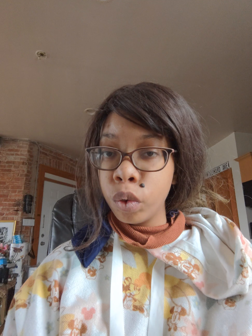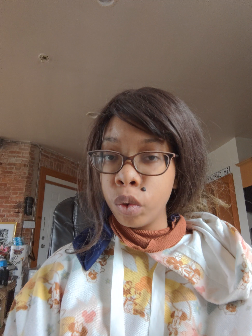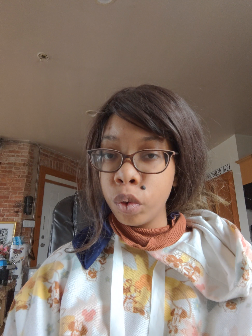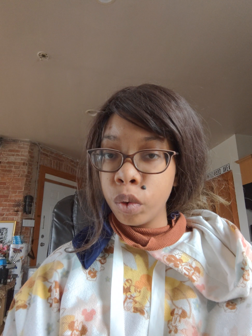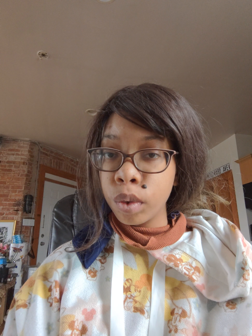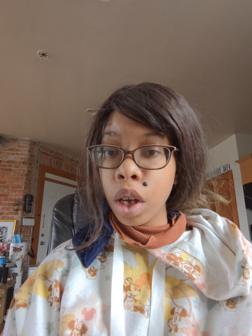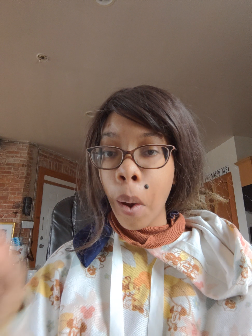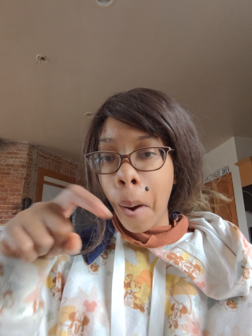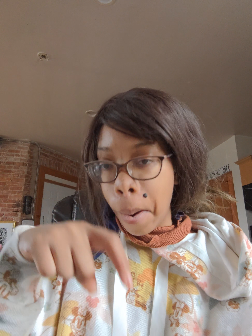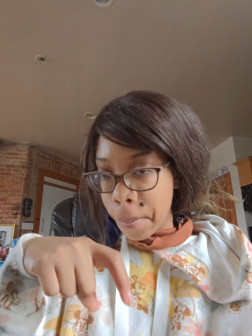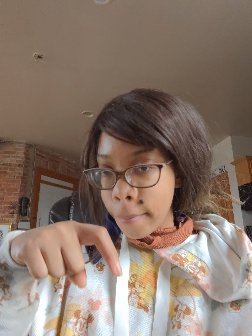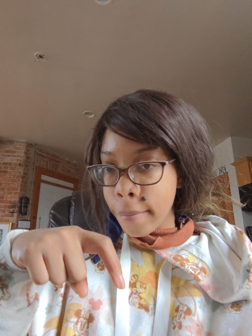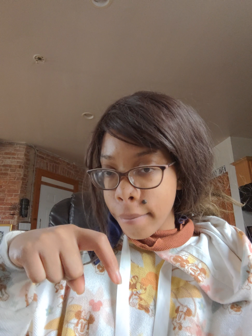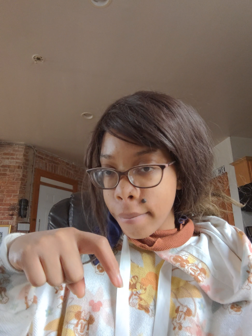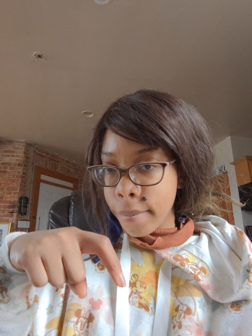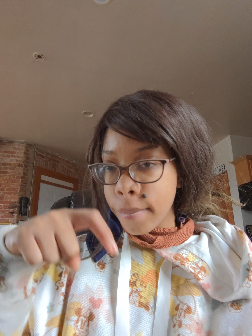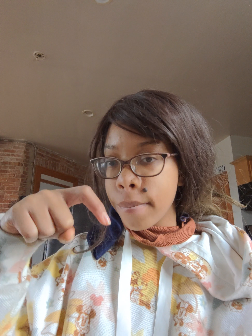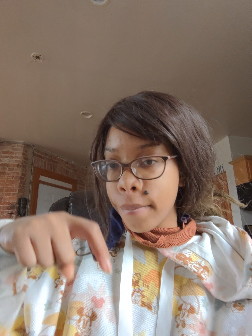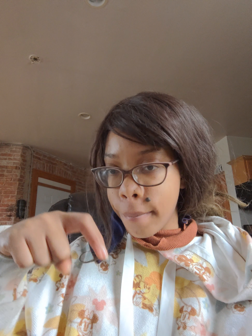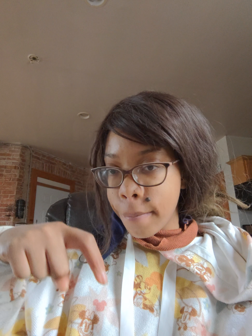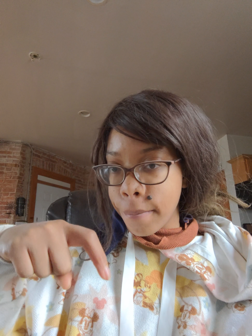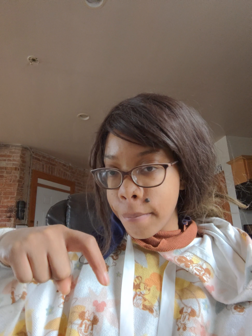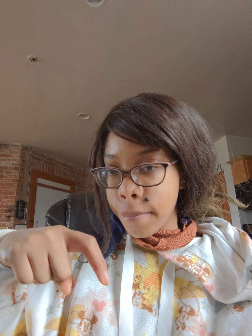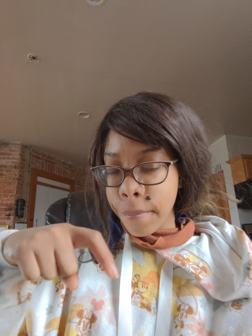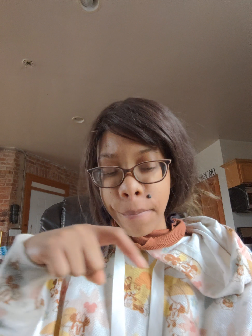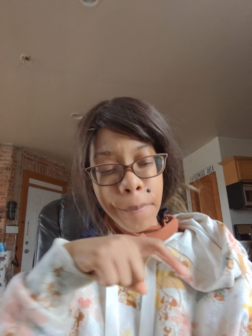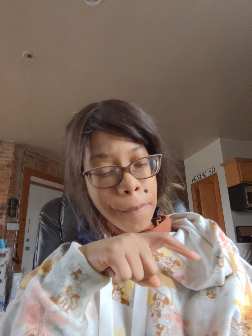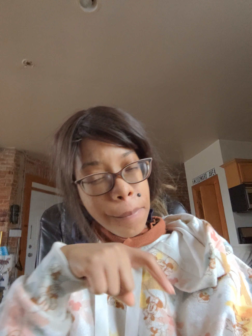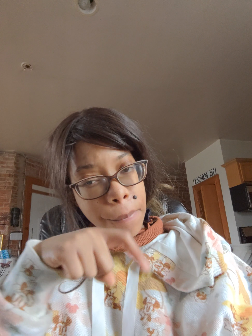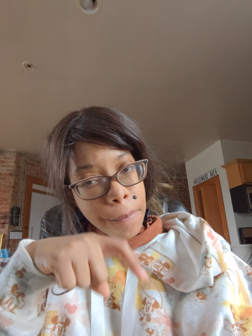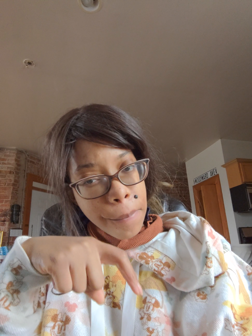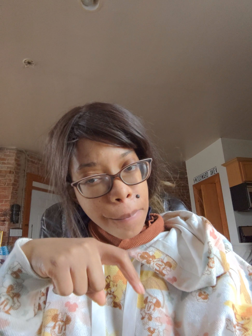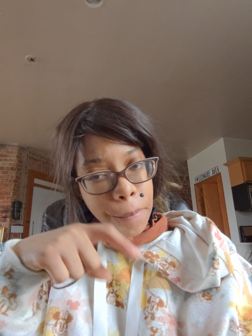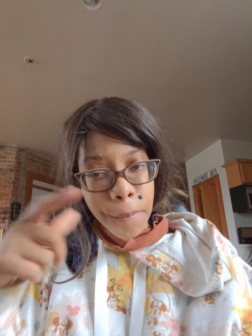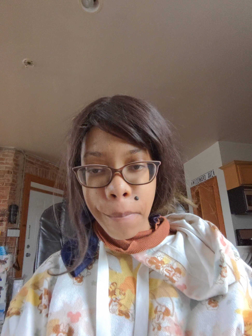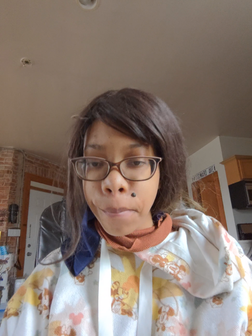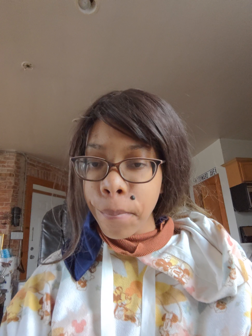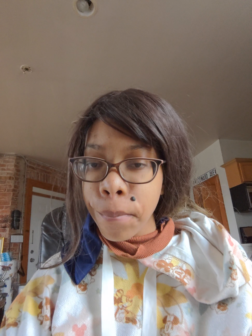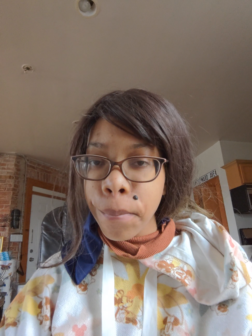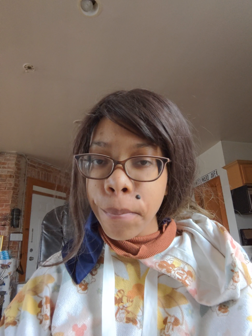time